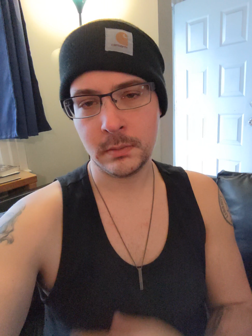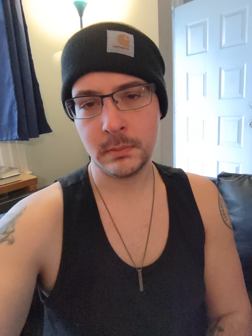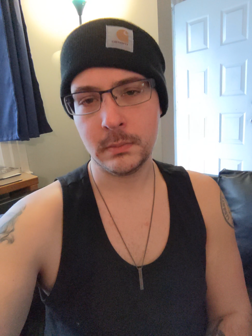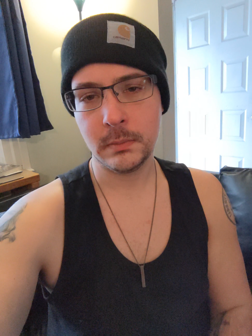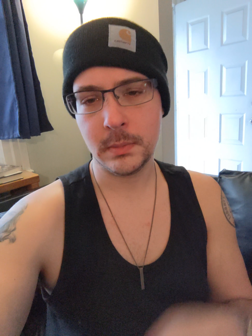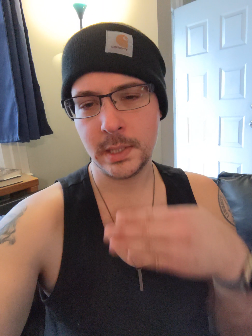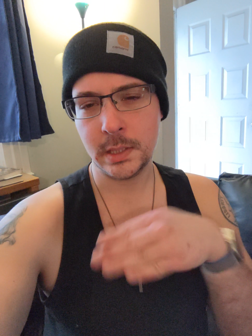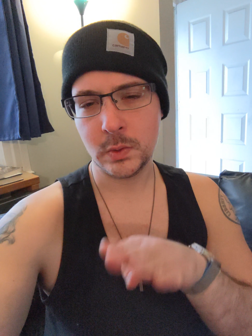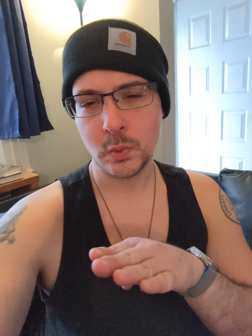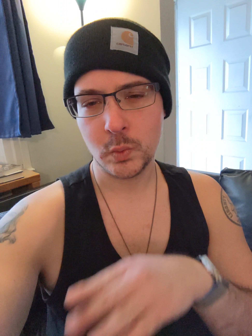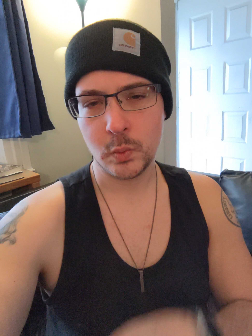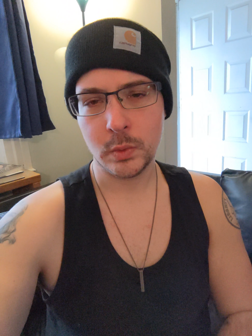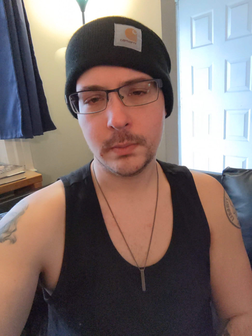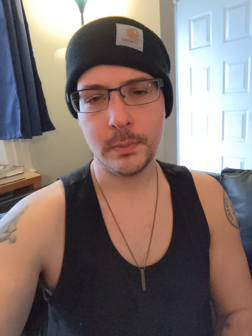into